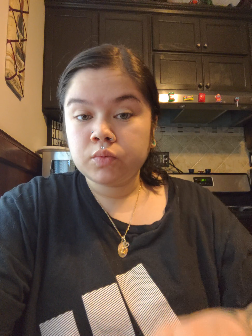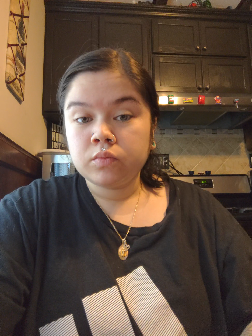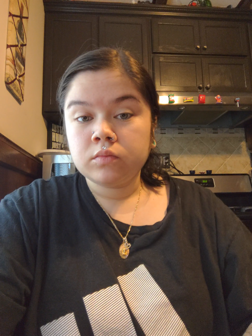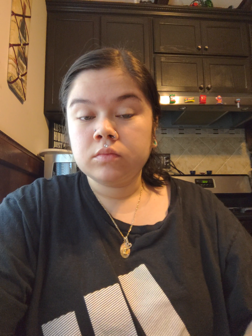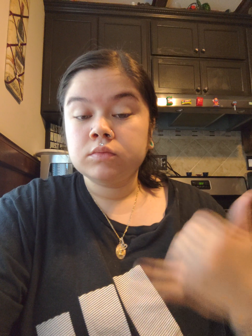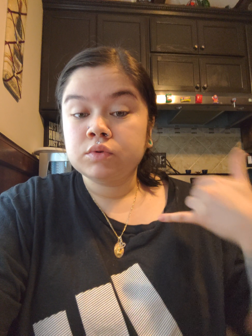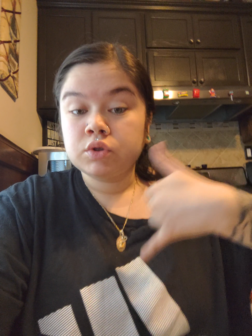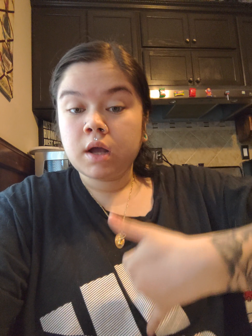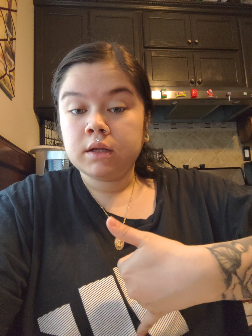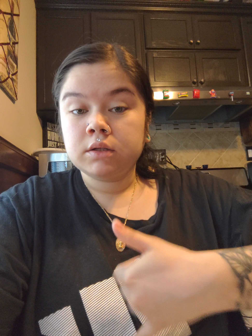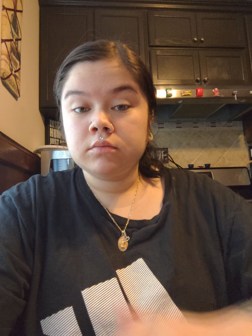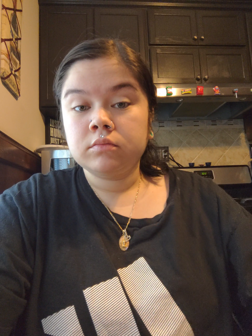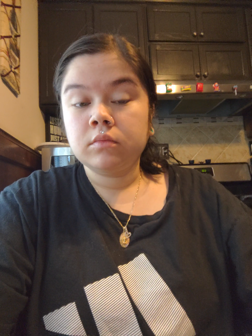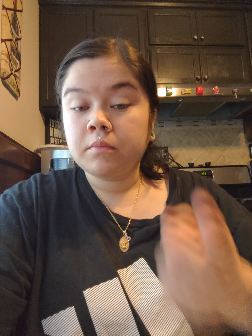jacket